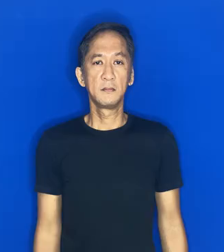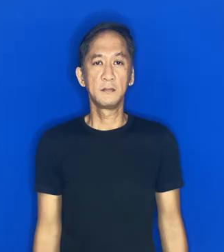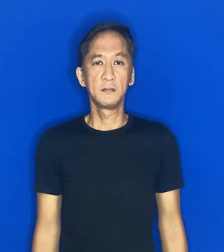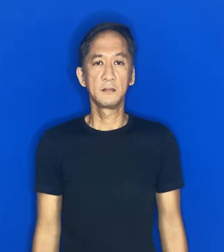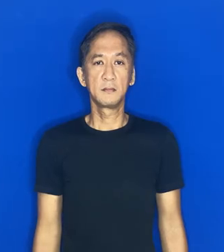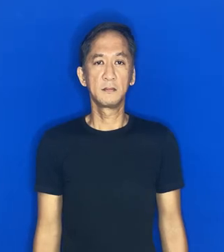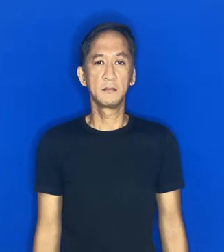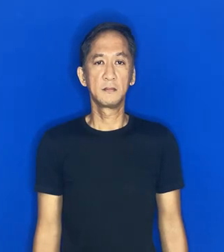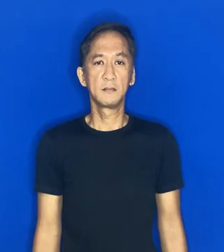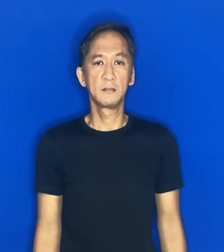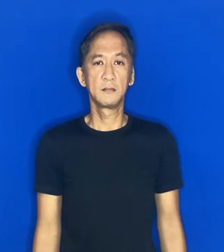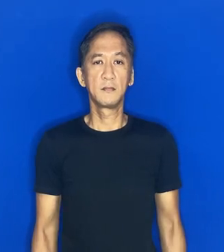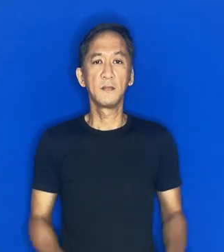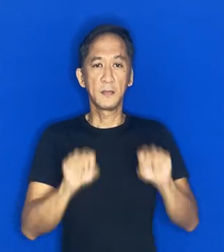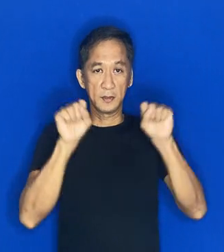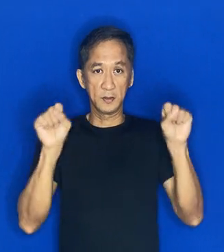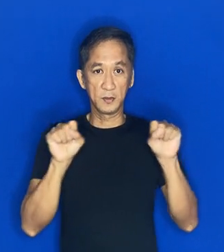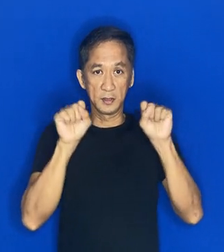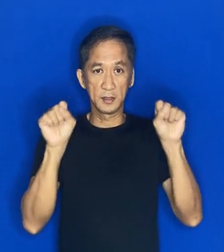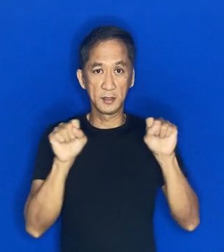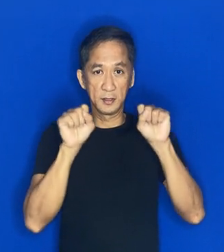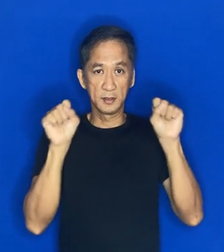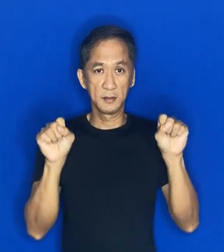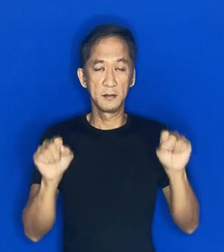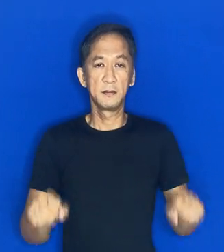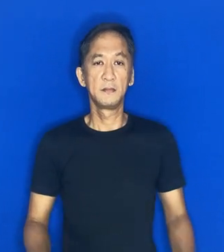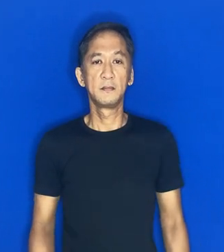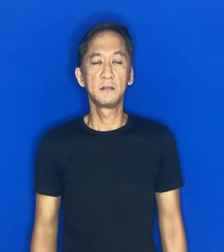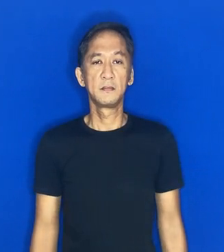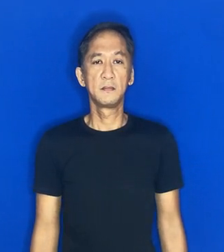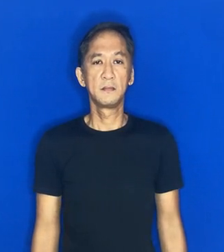saturday